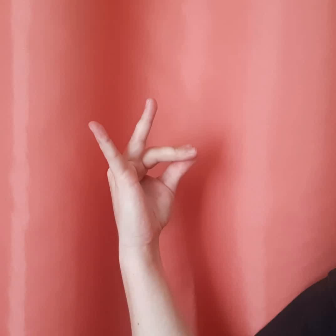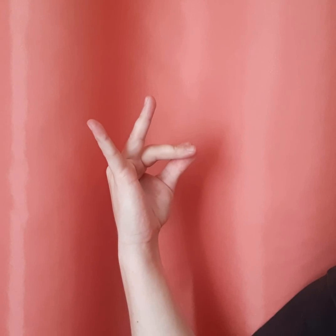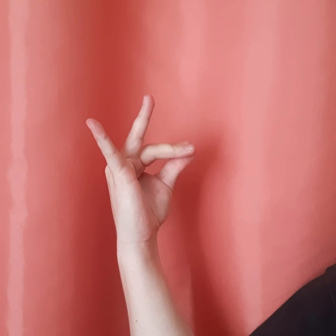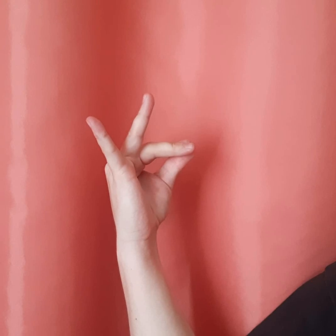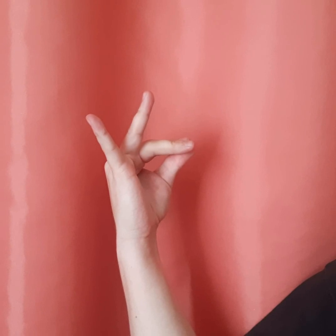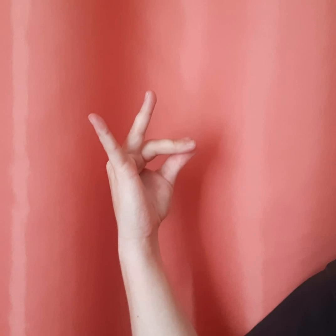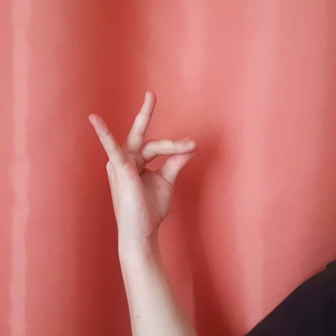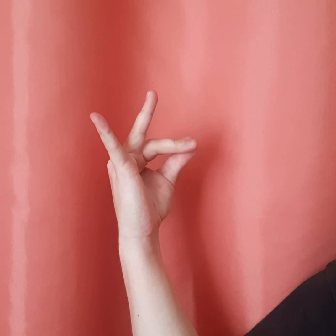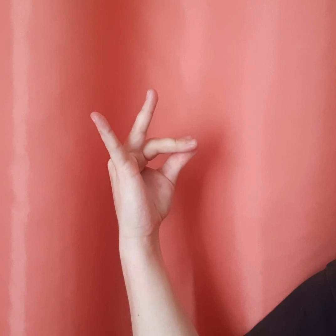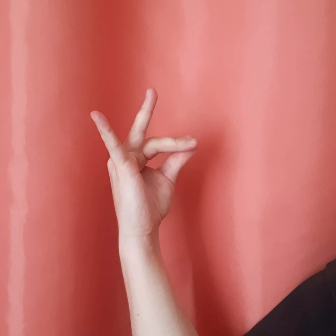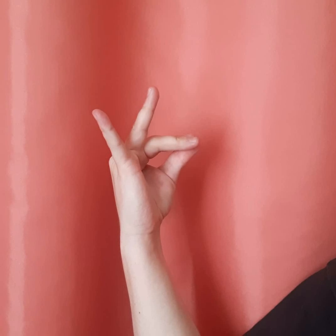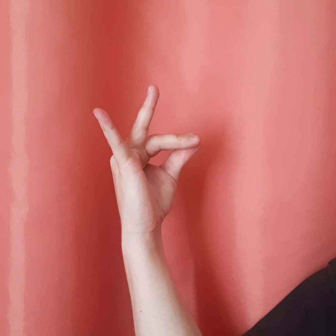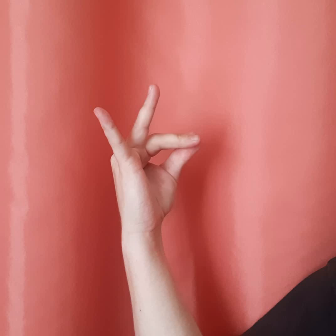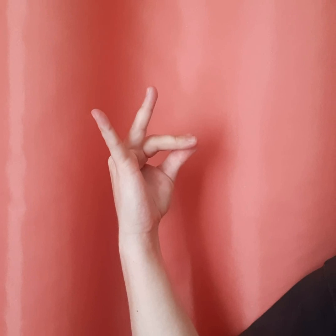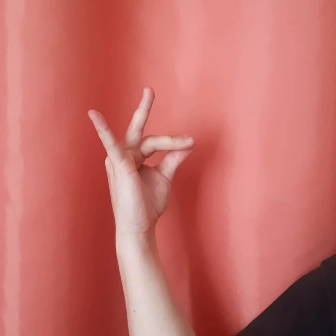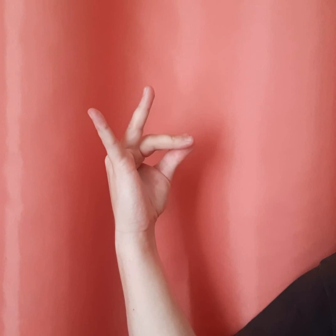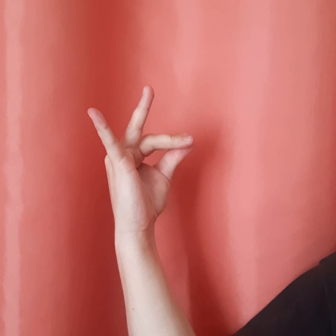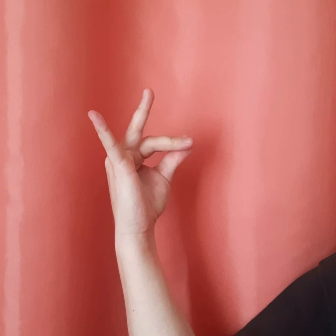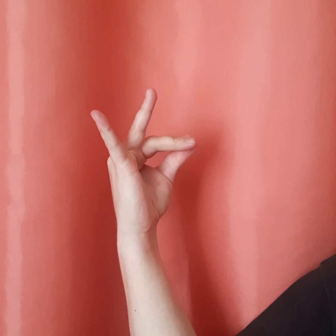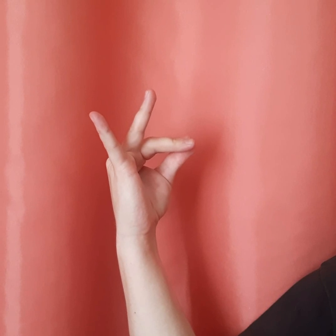И